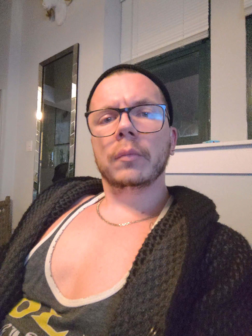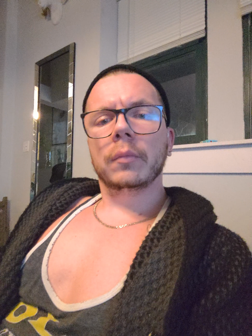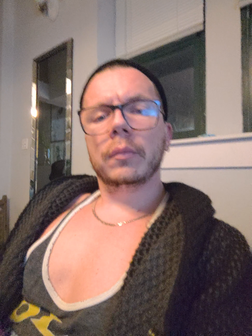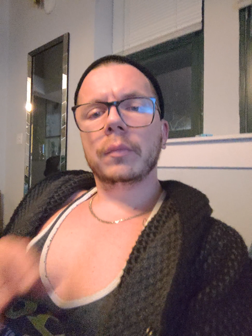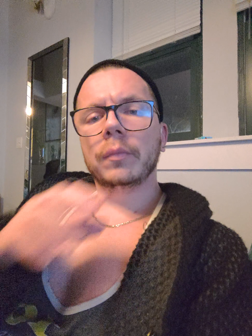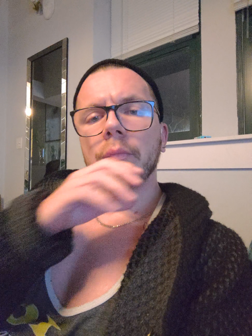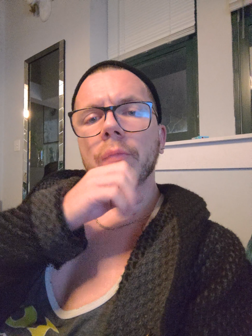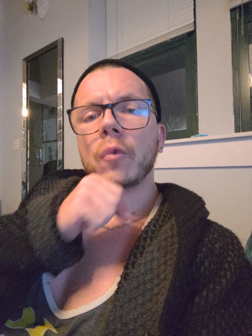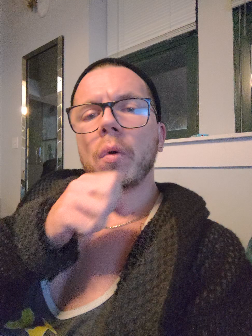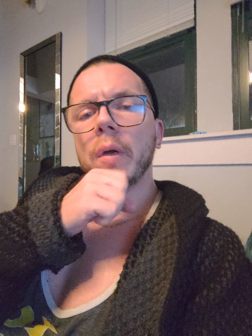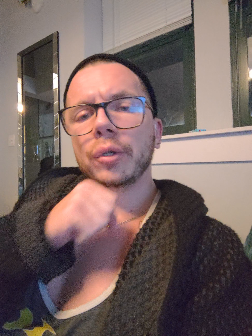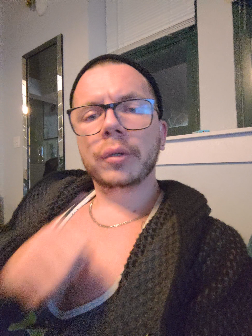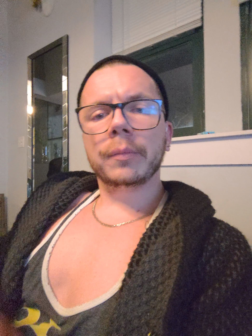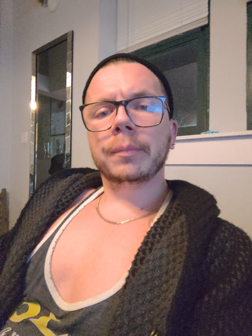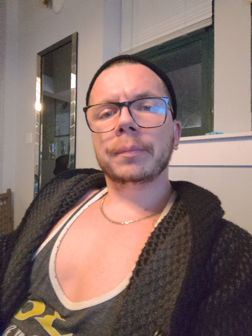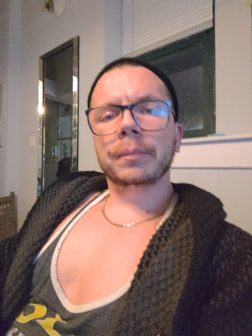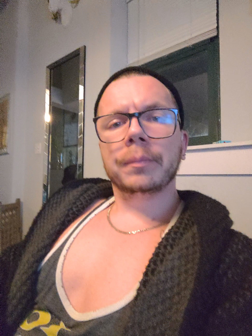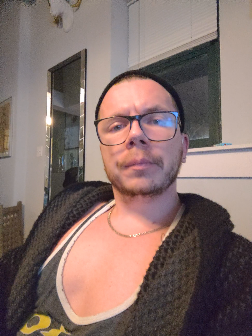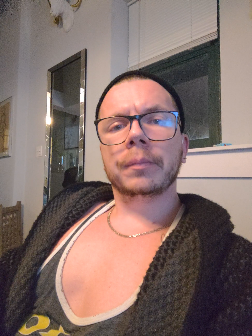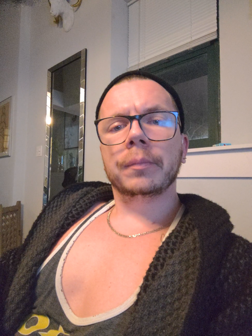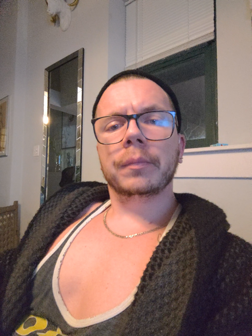orange